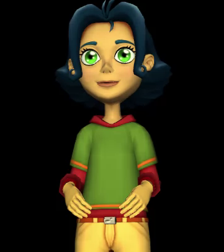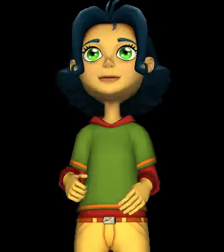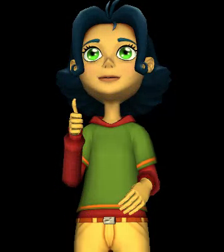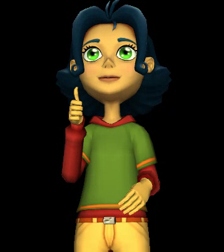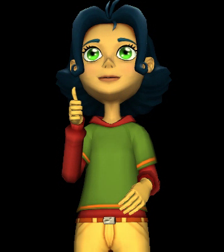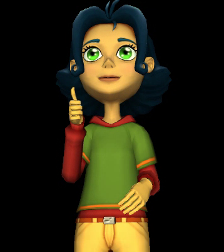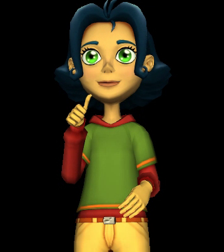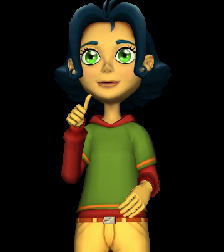أول